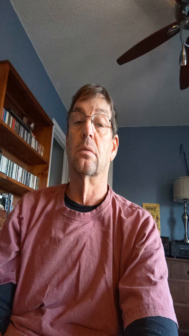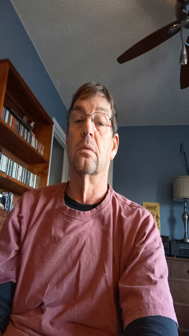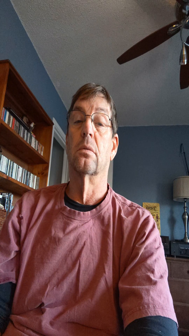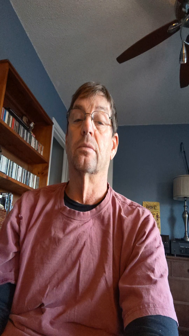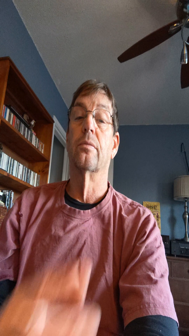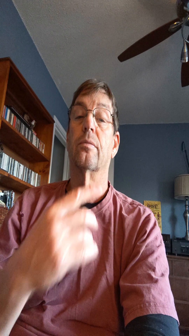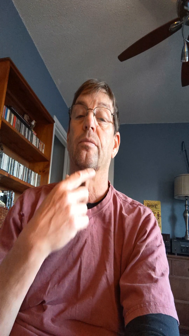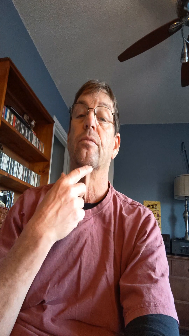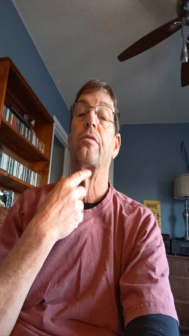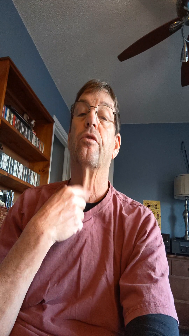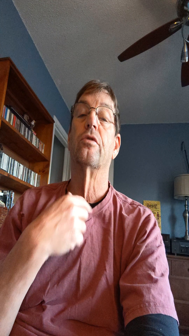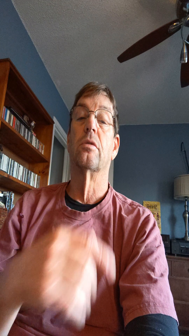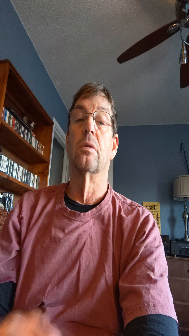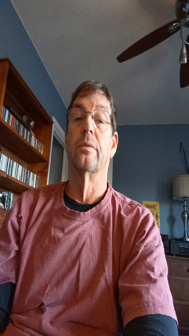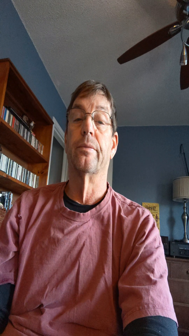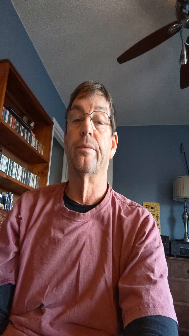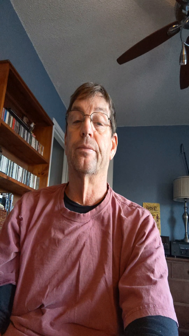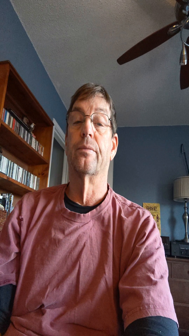thirsty